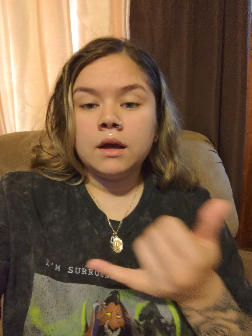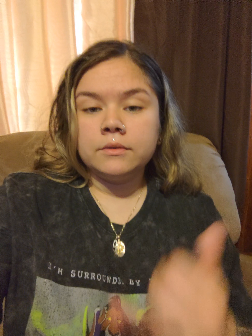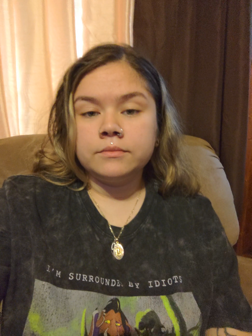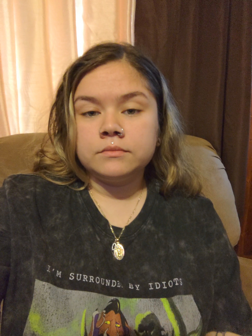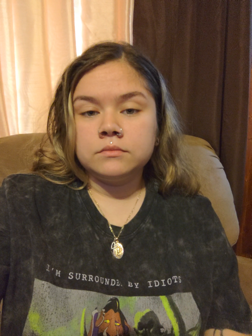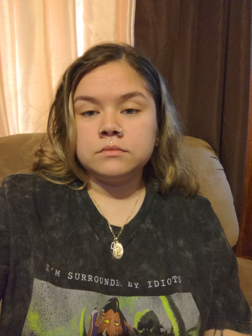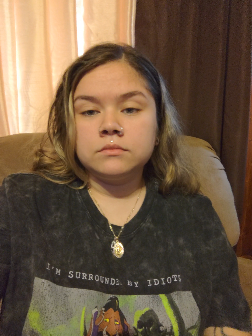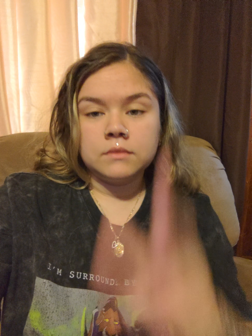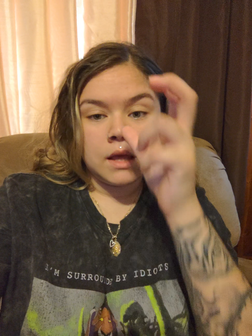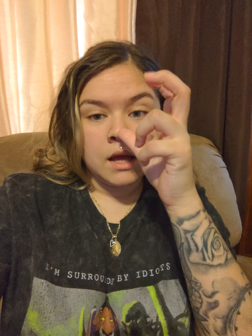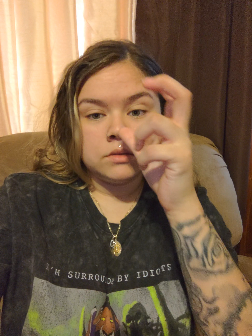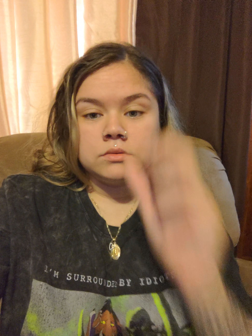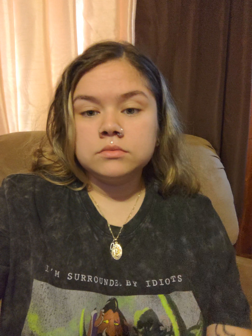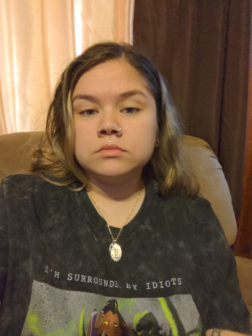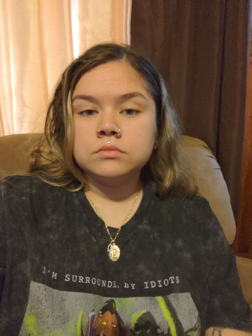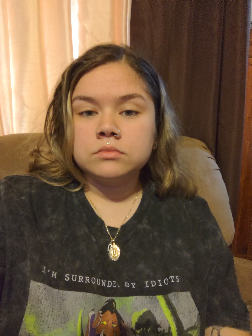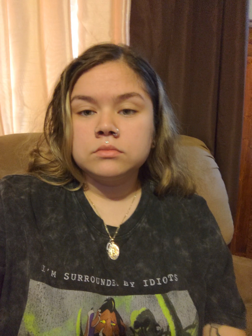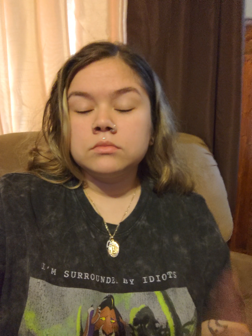ant